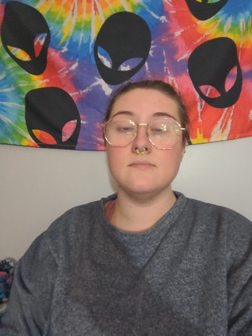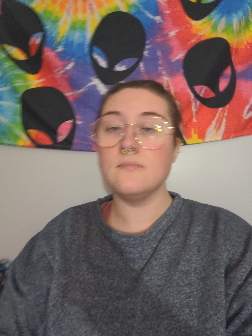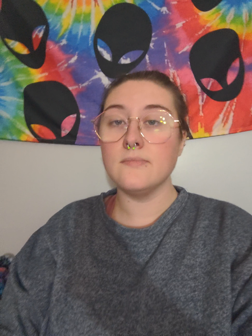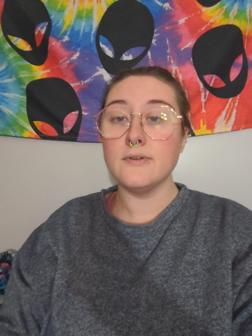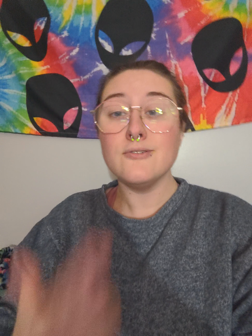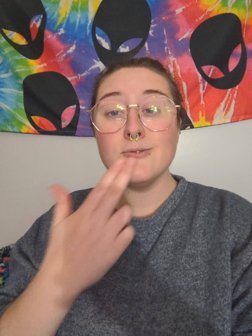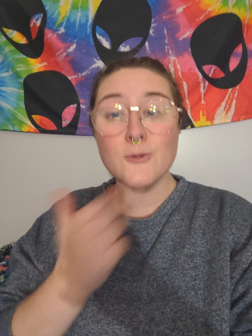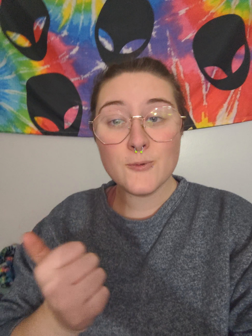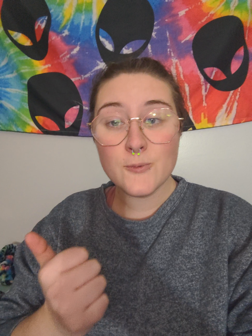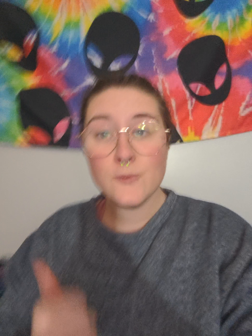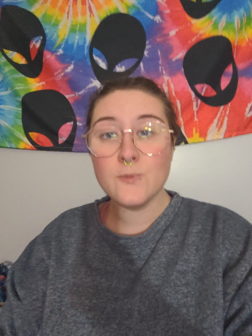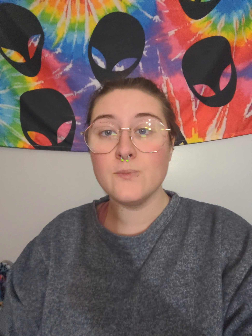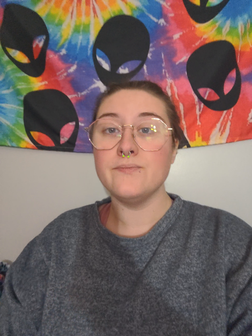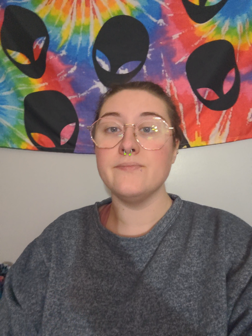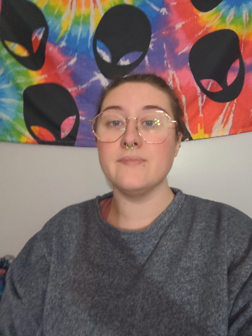cute